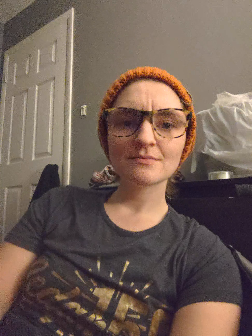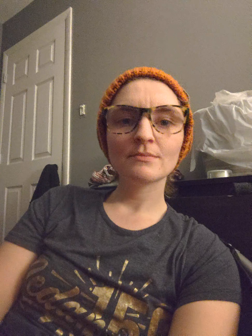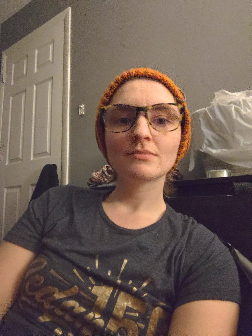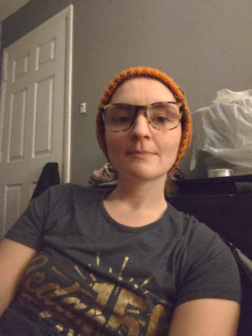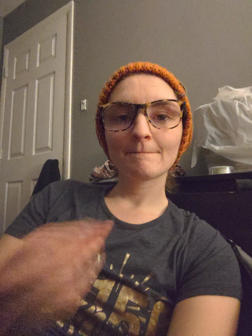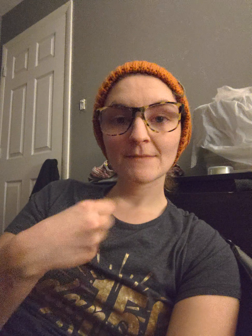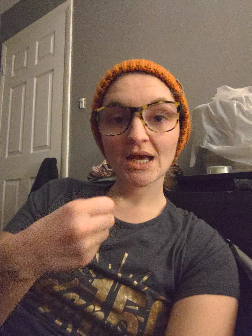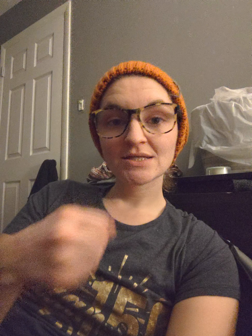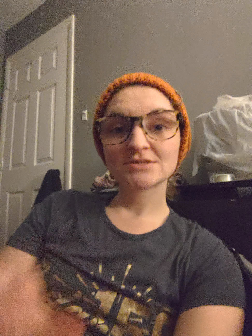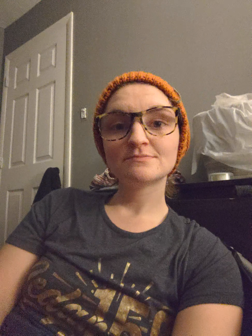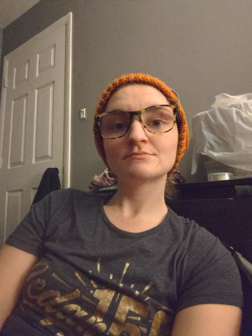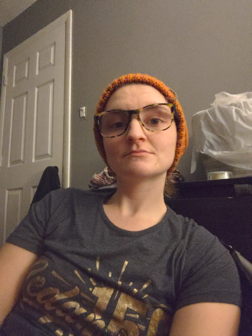make